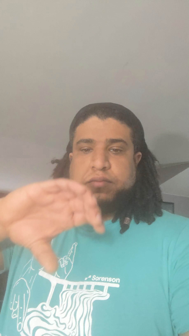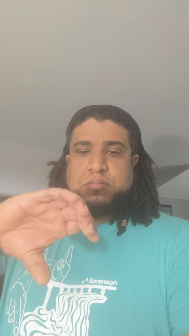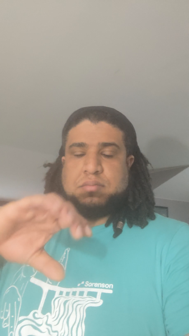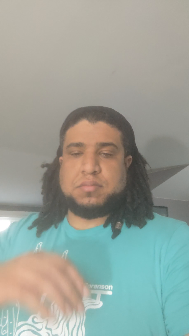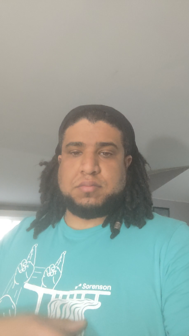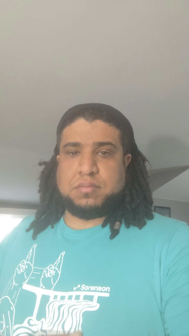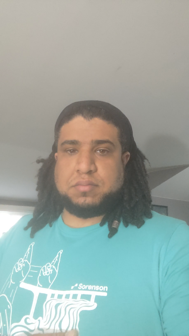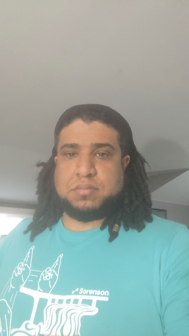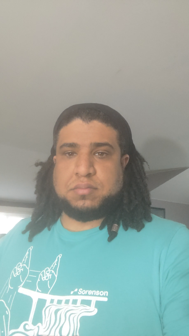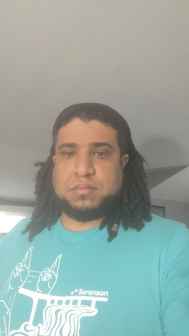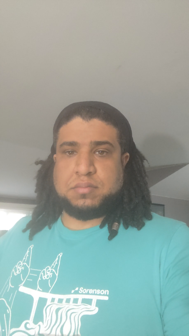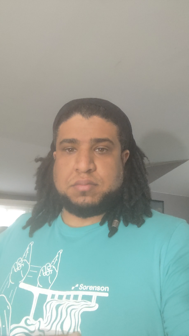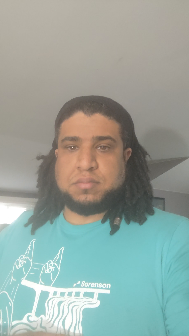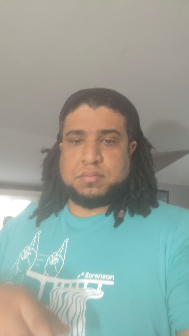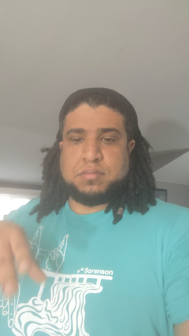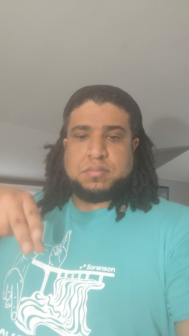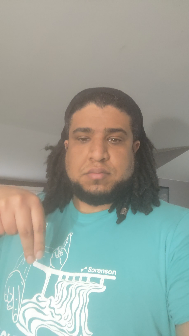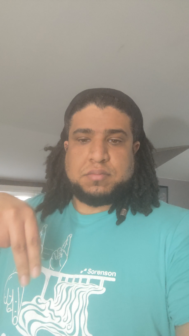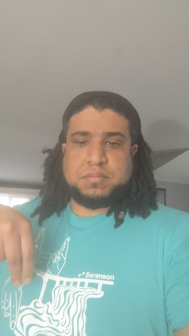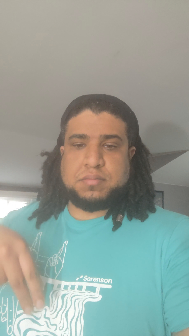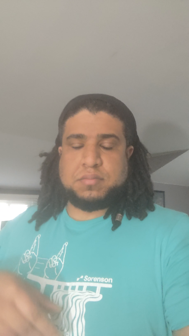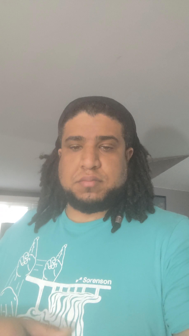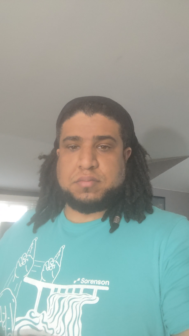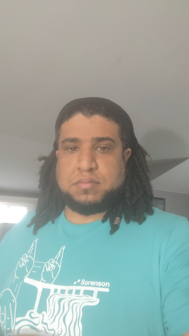diaper